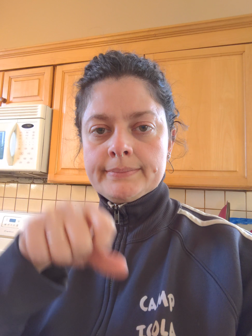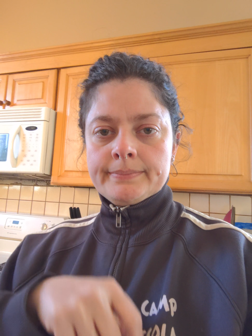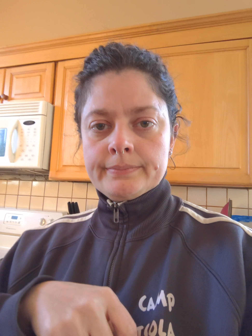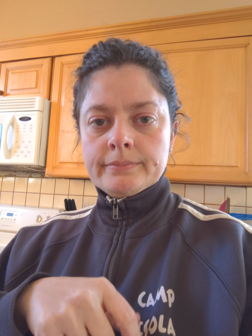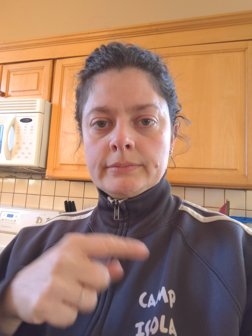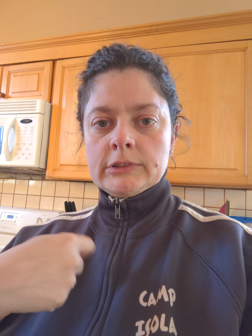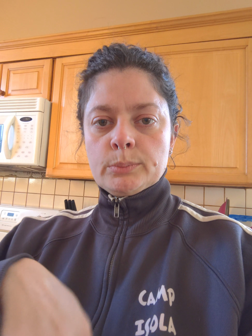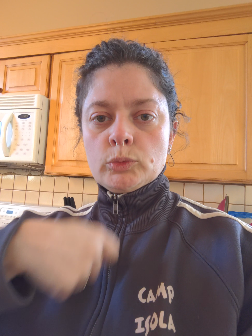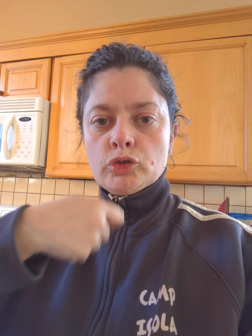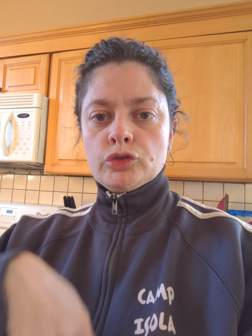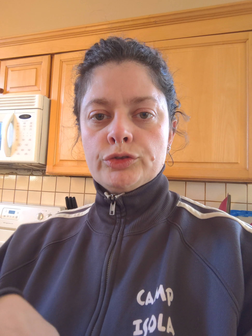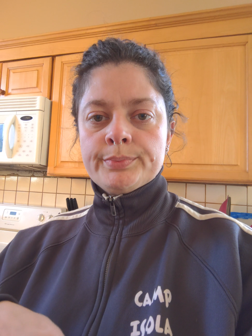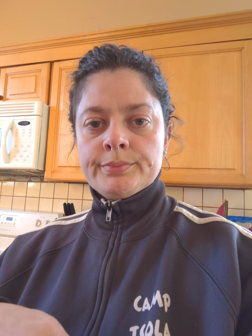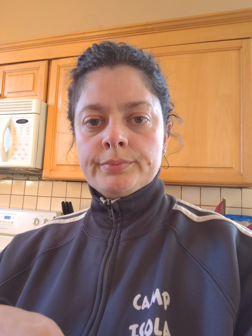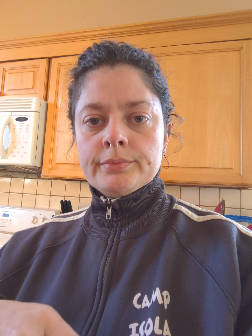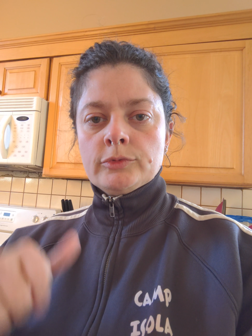zipper